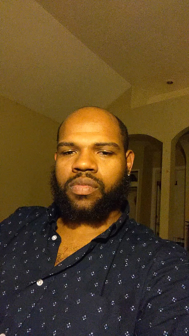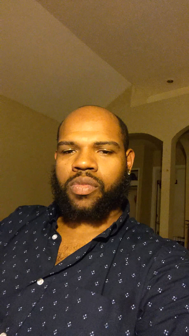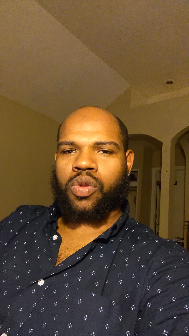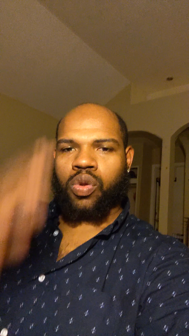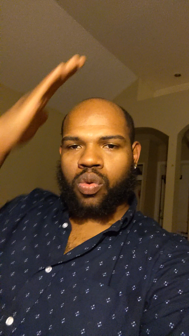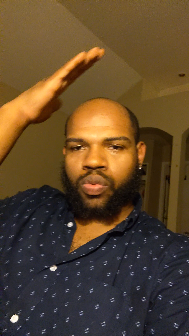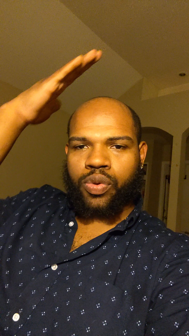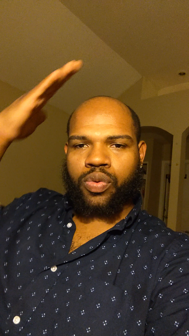roof